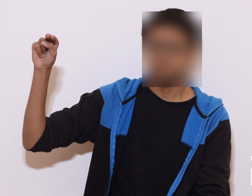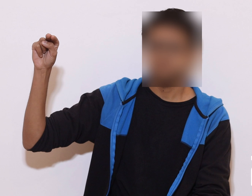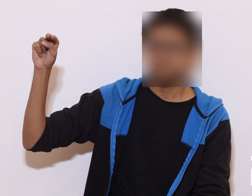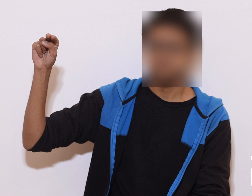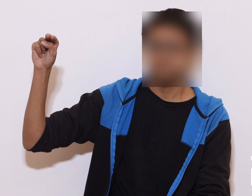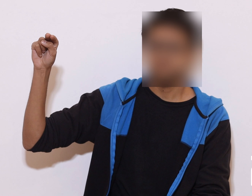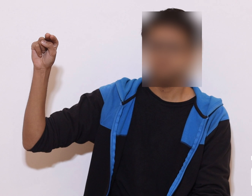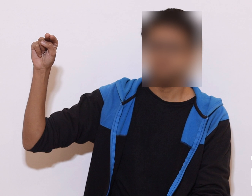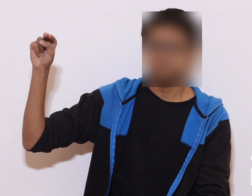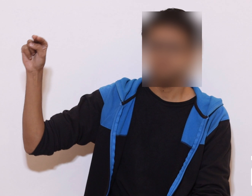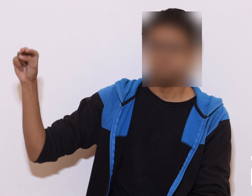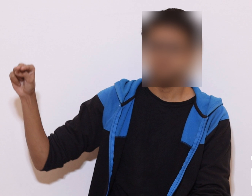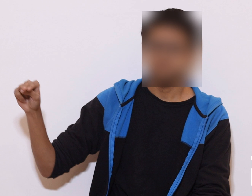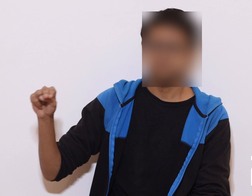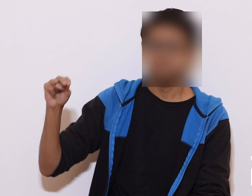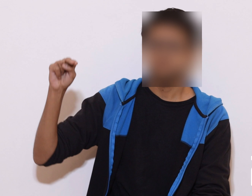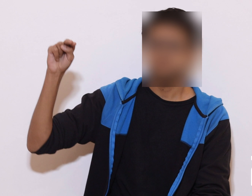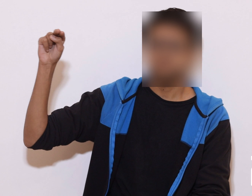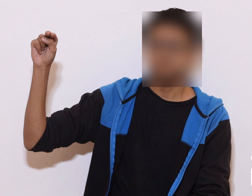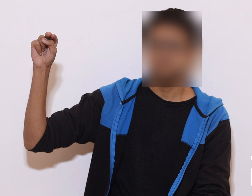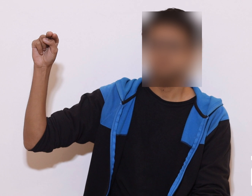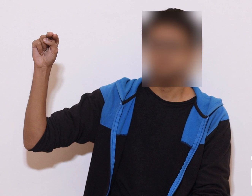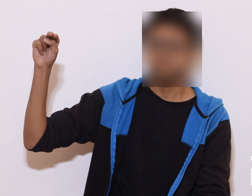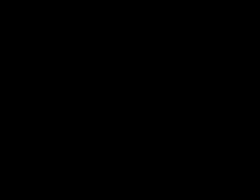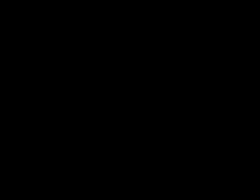ہ